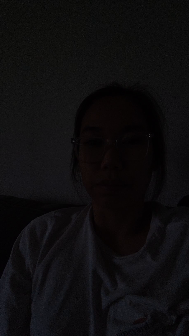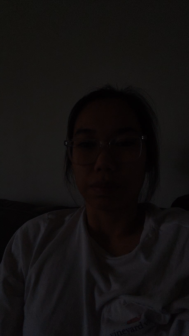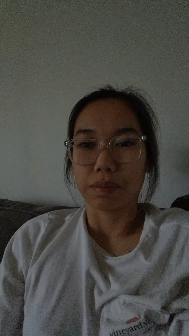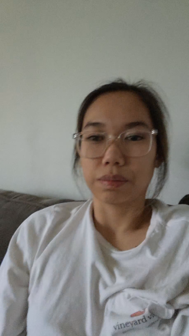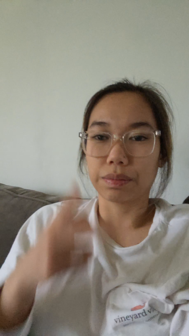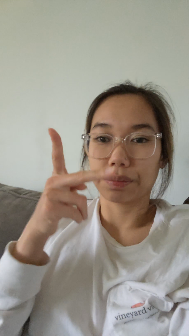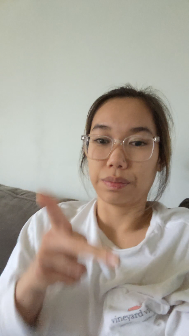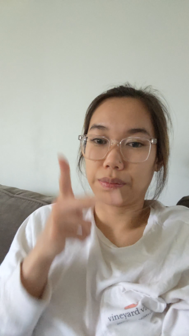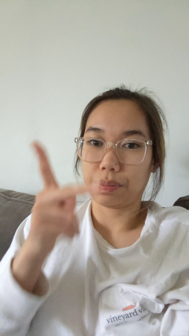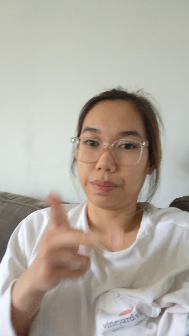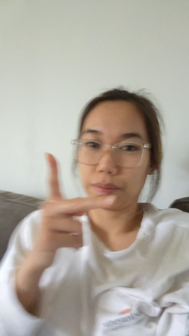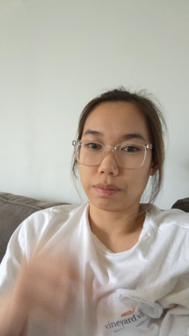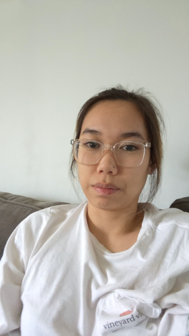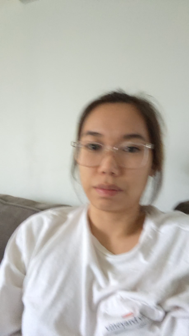careful